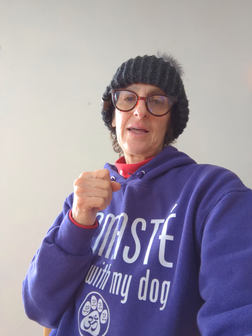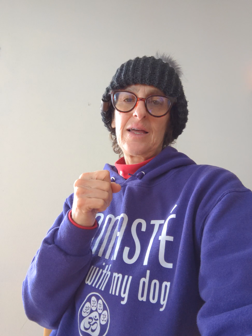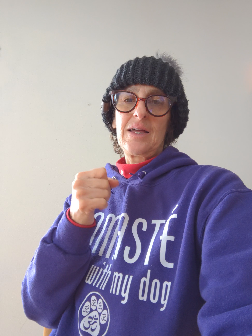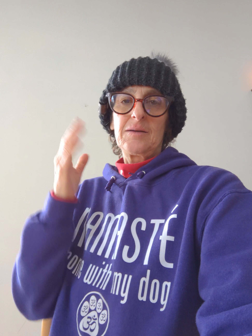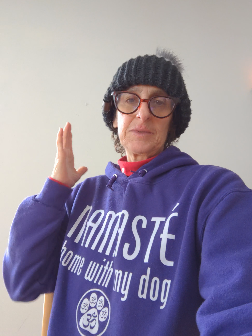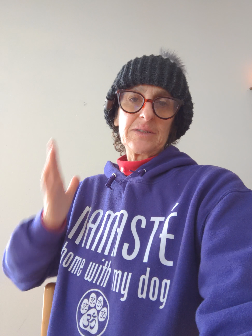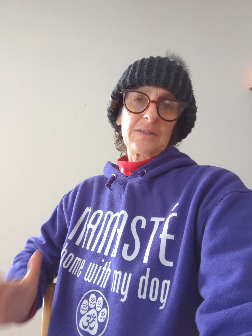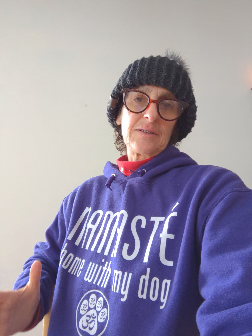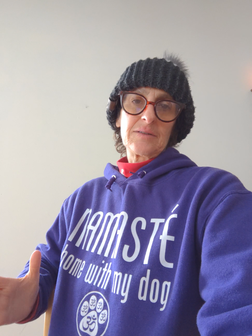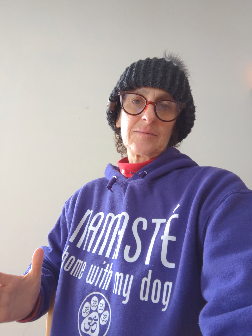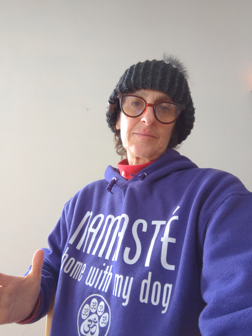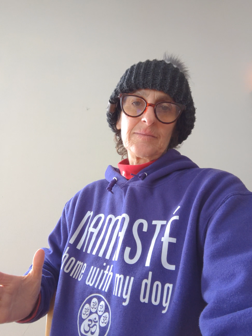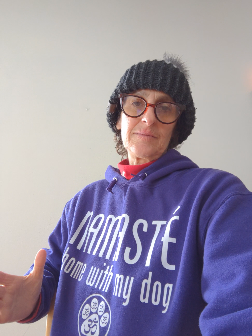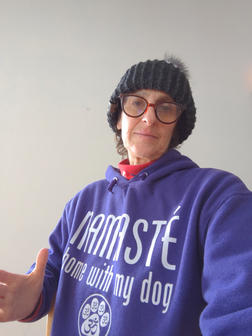beside